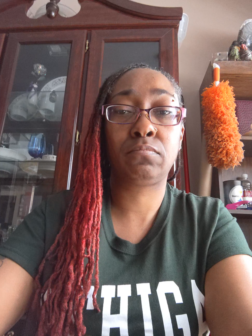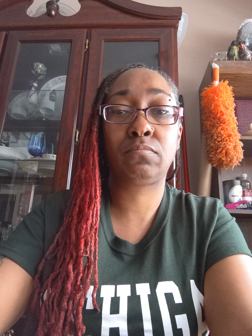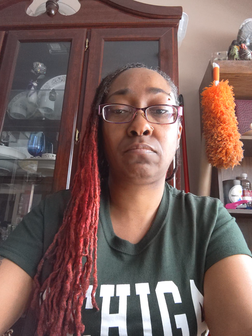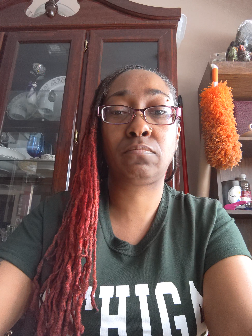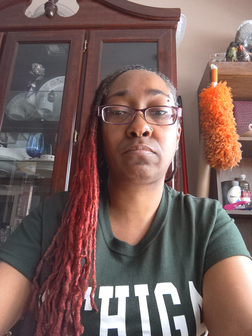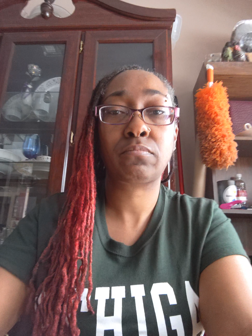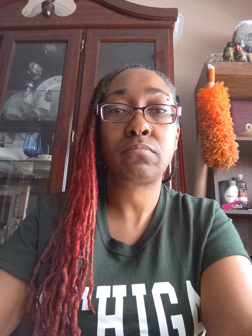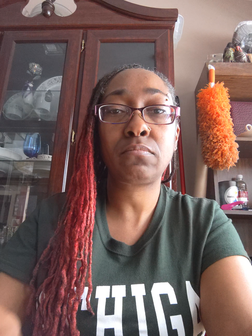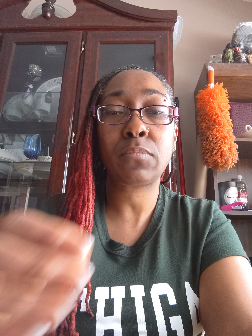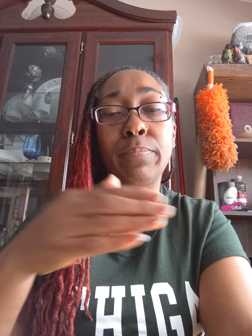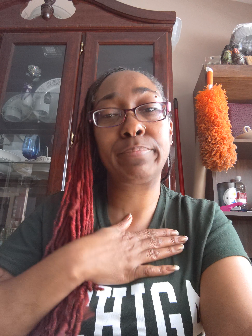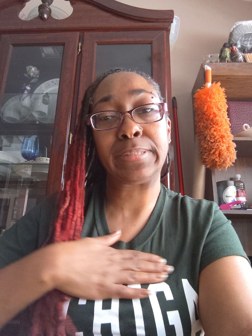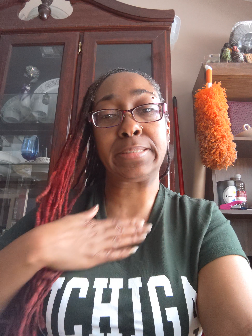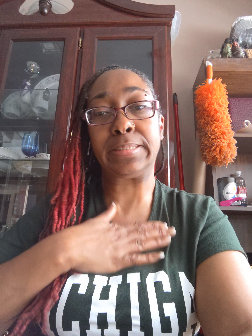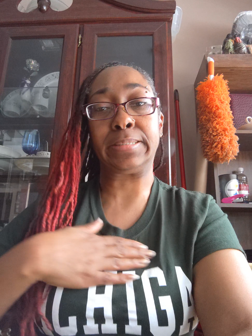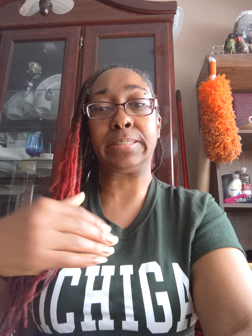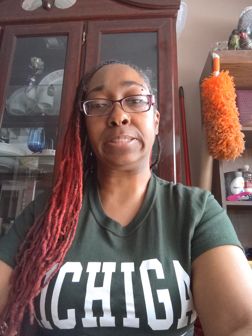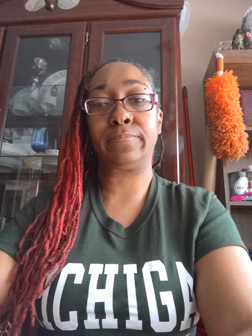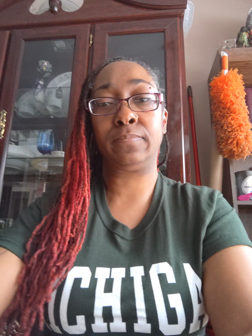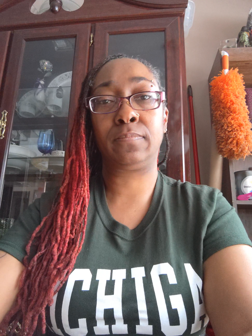please